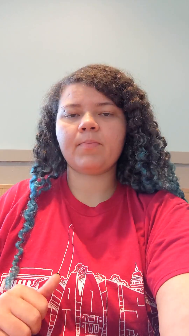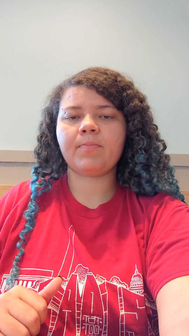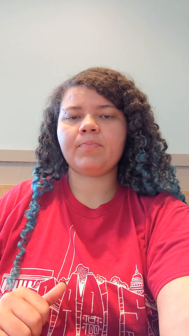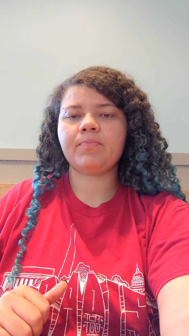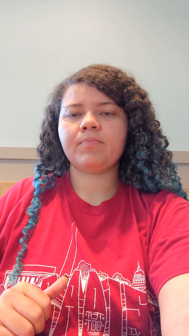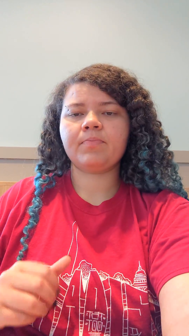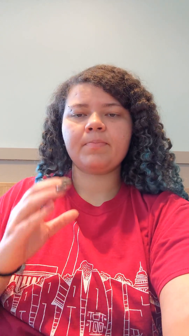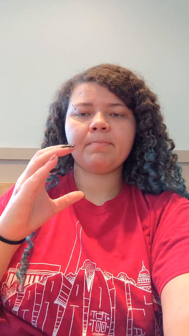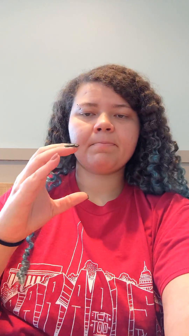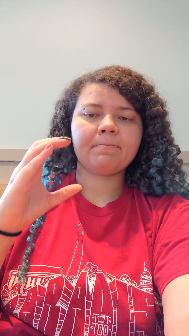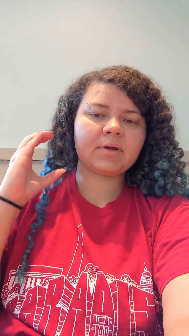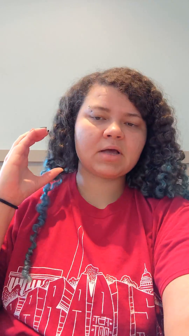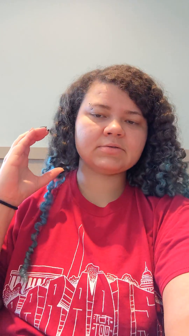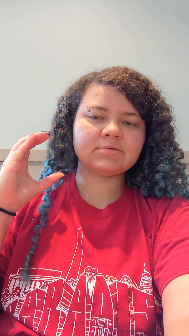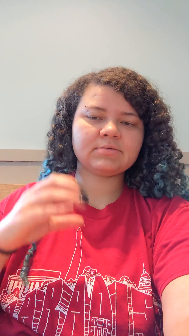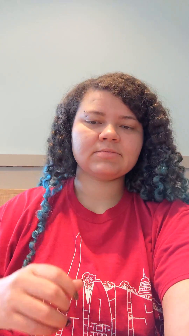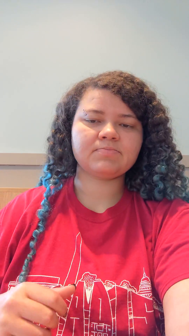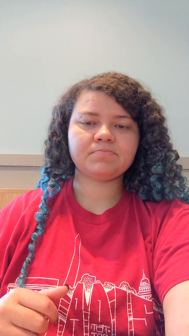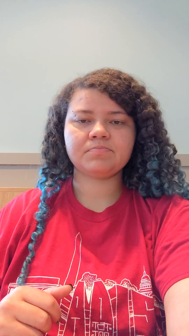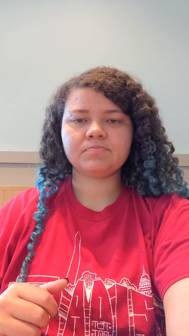bus